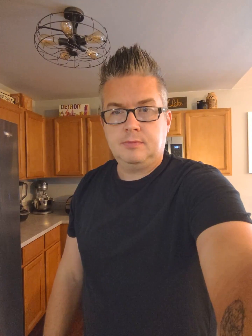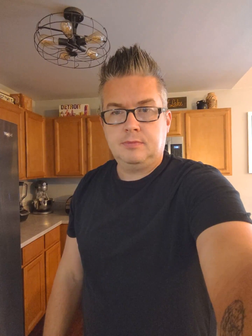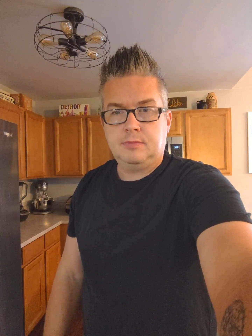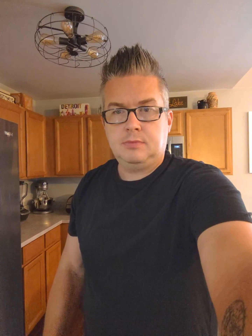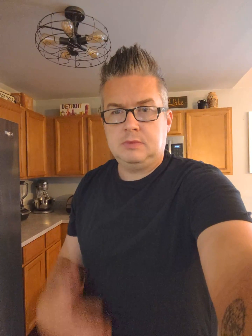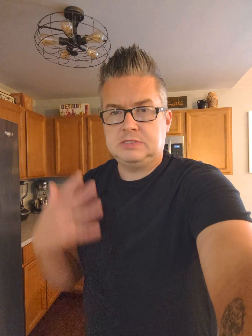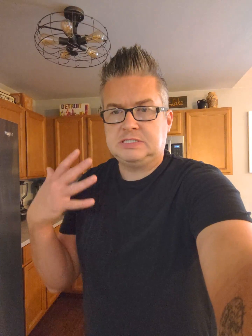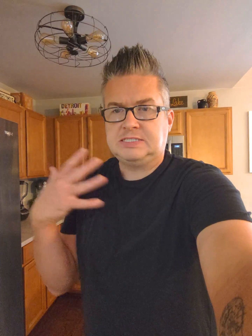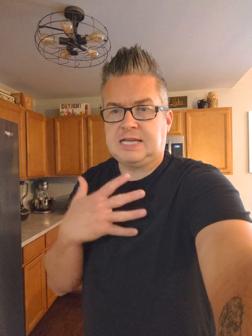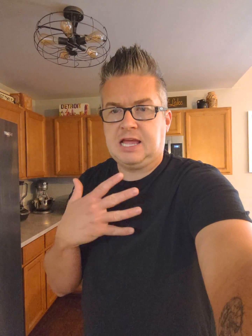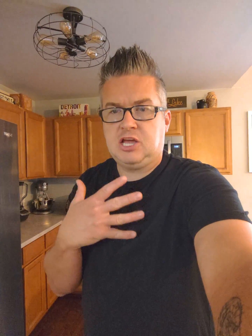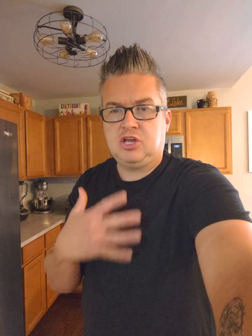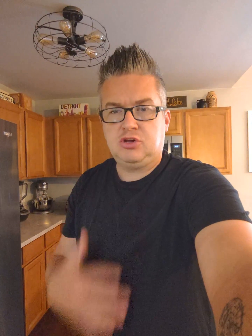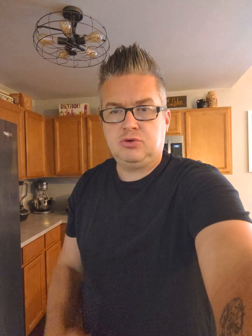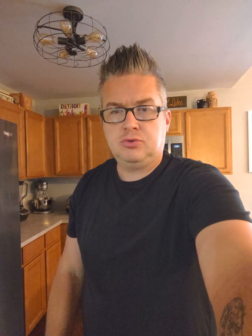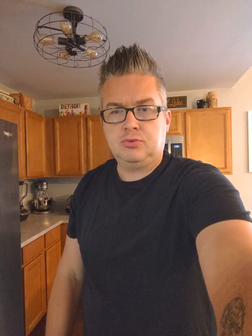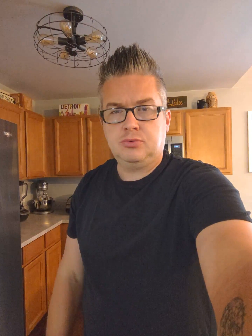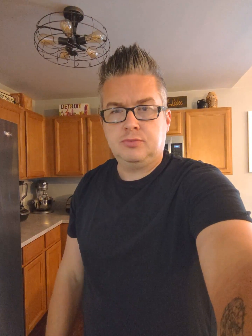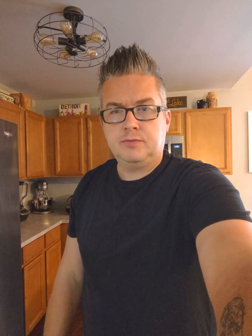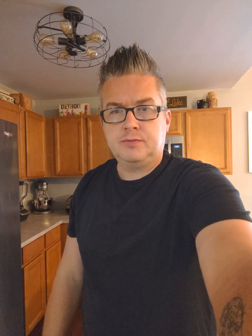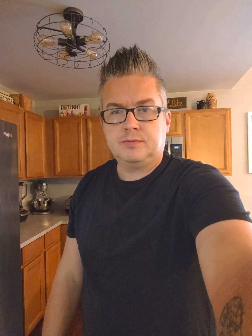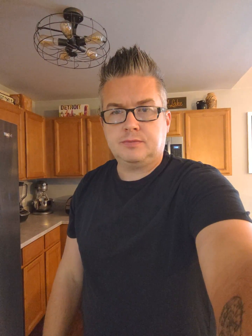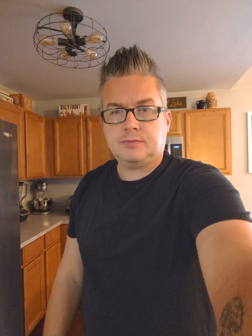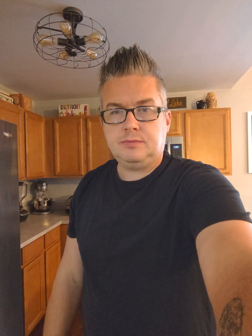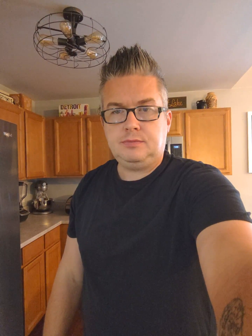scared